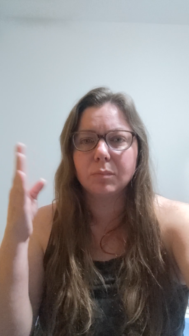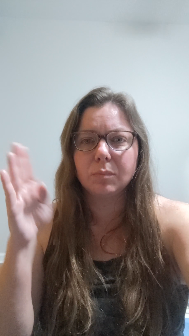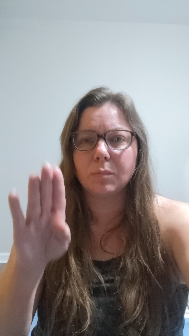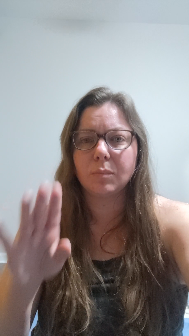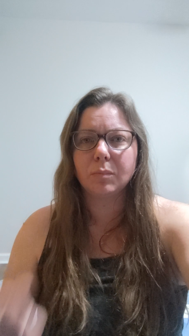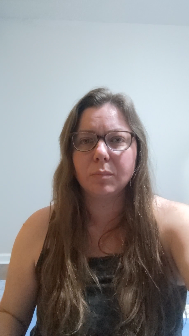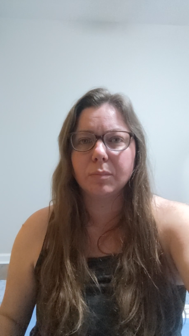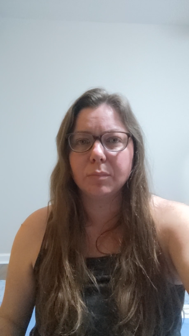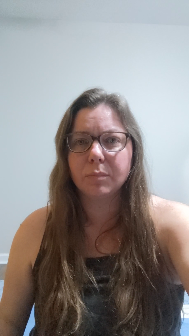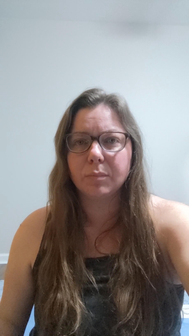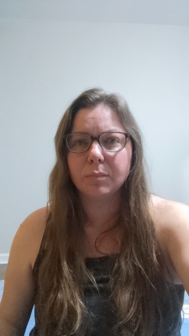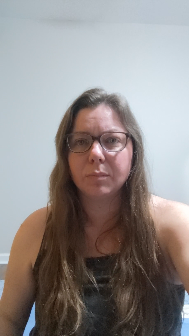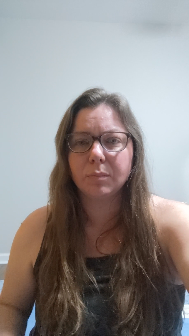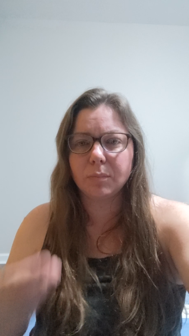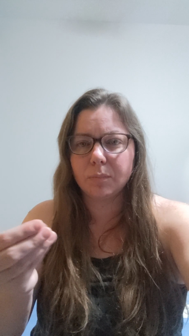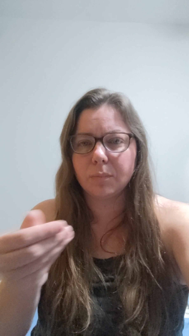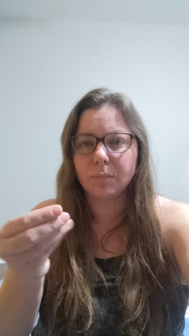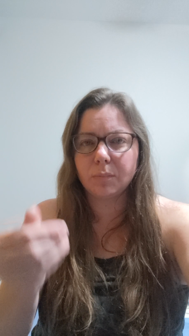feed